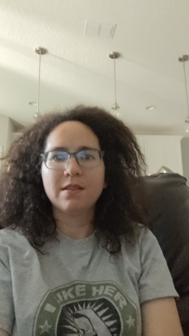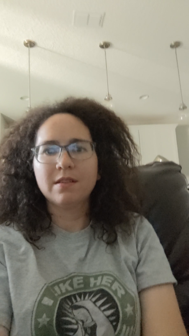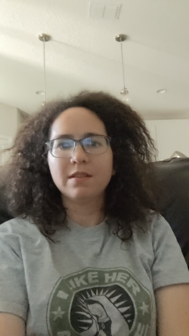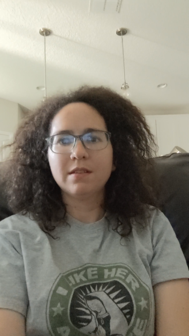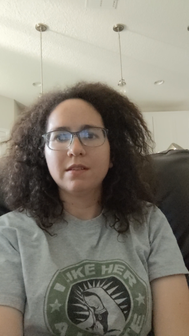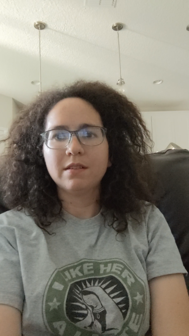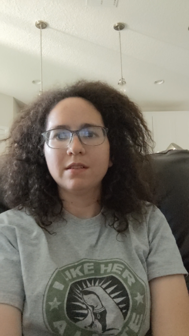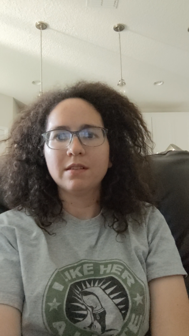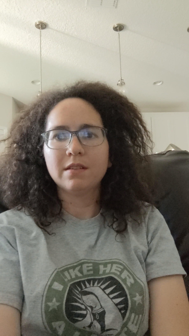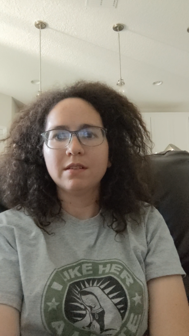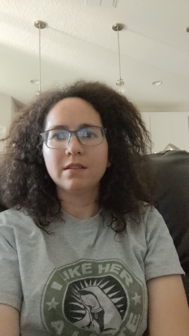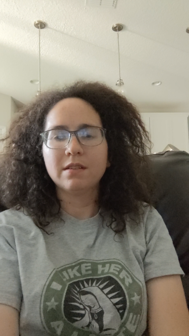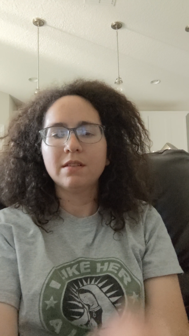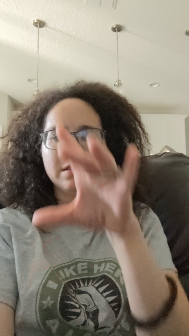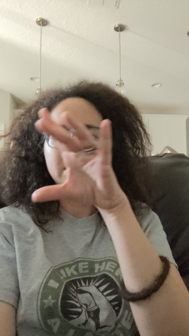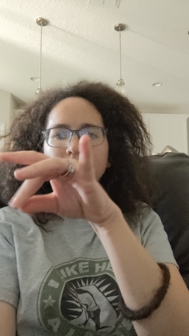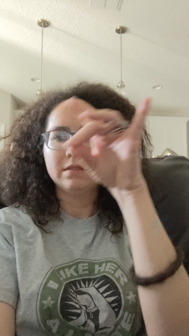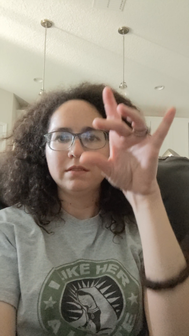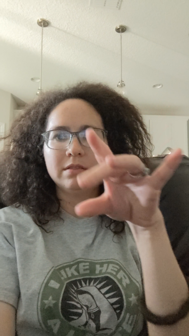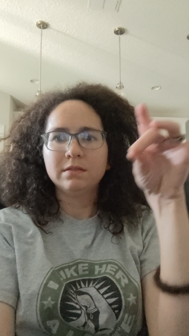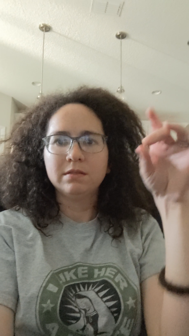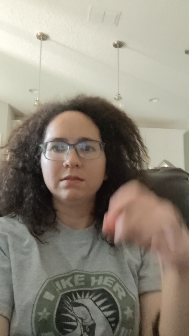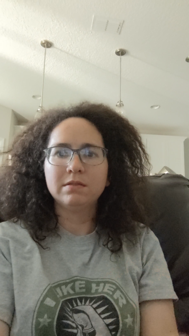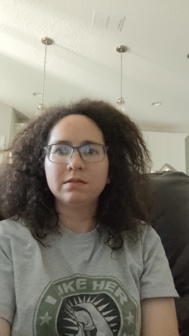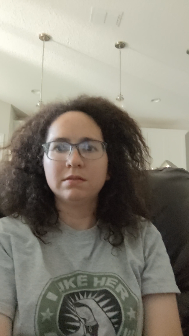choose